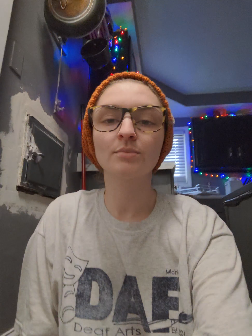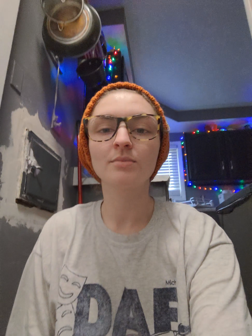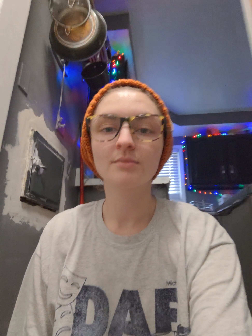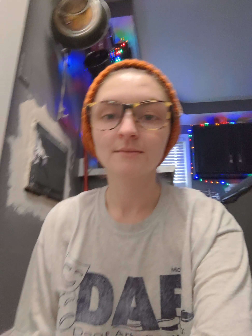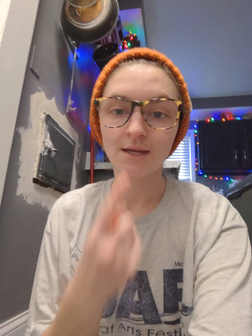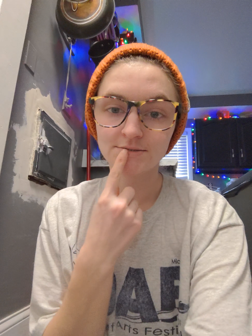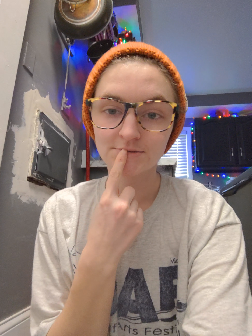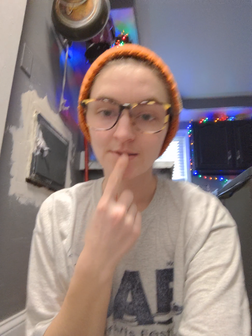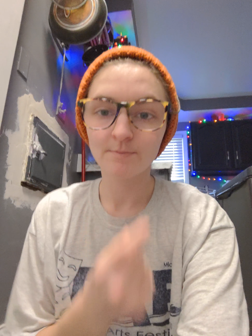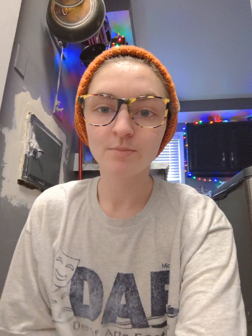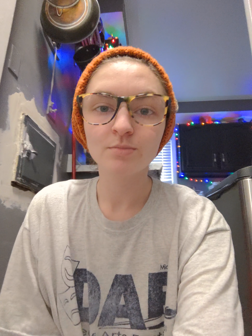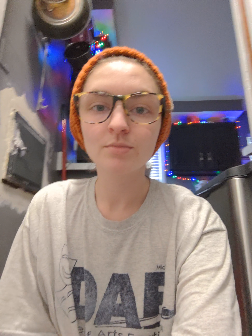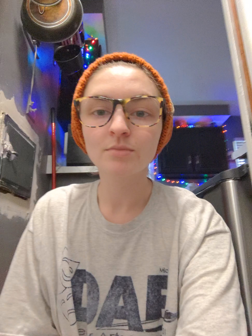tongue